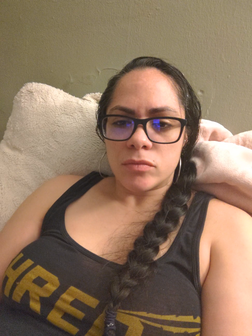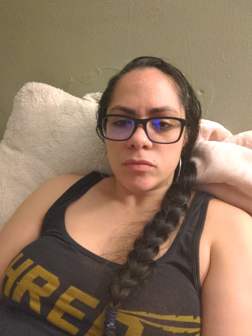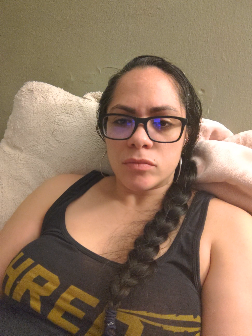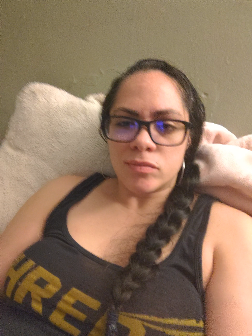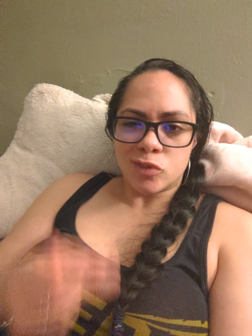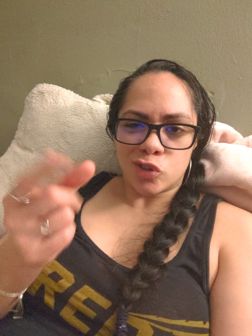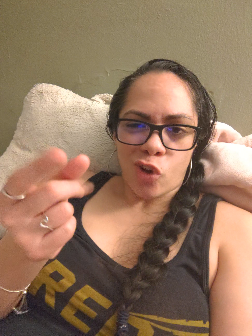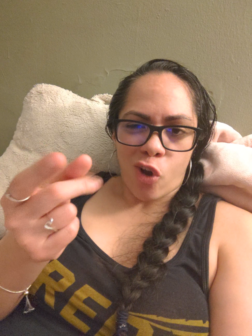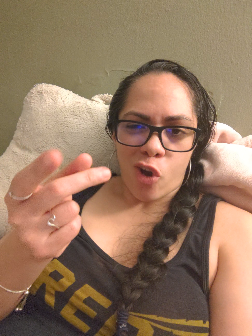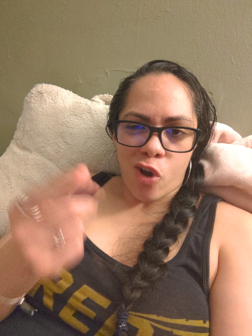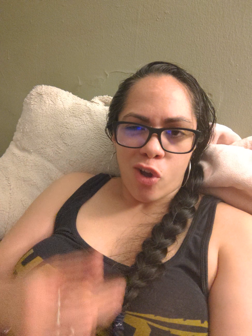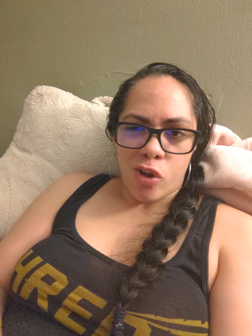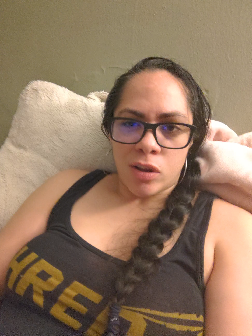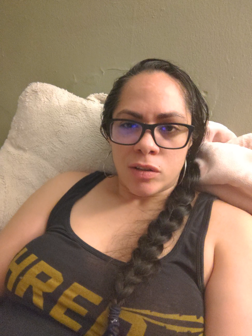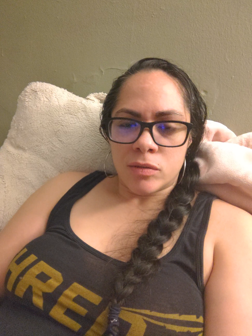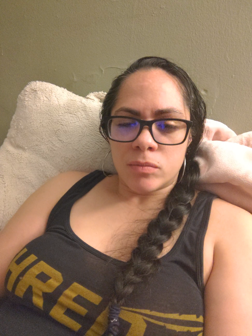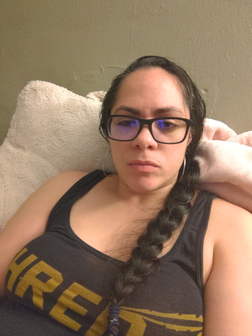dog